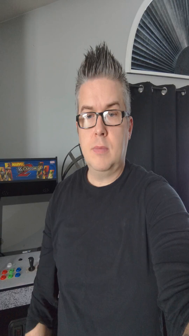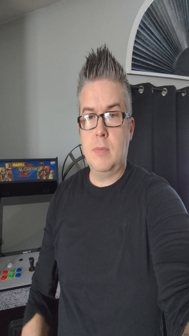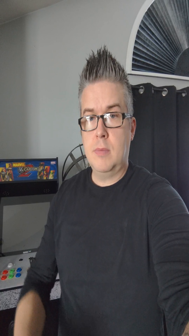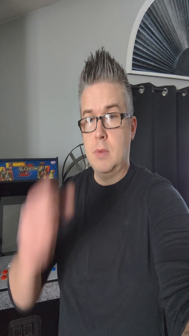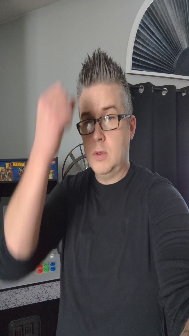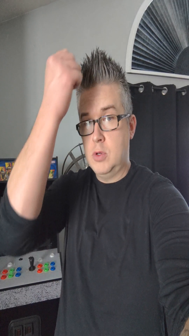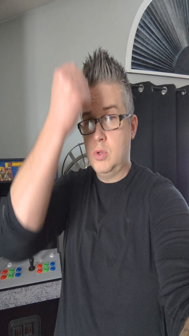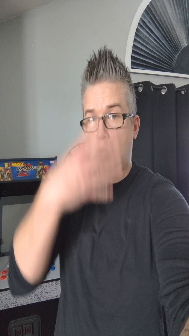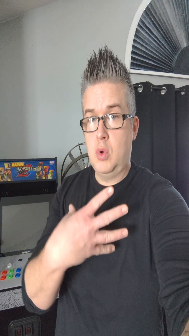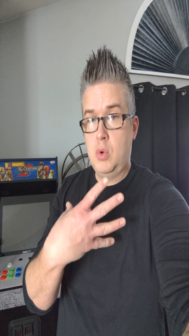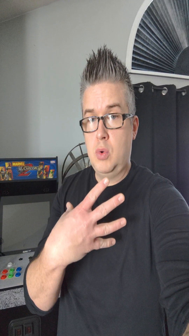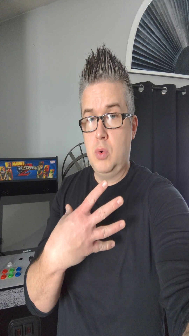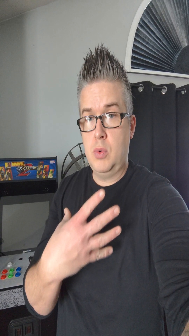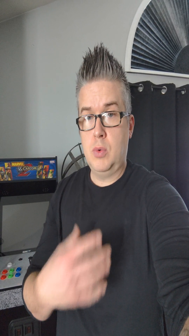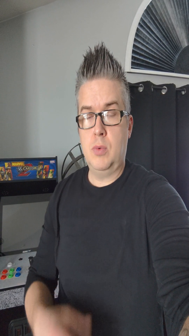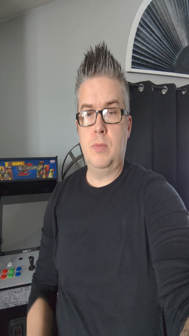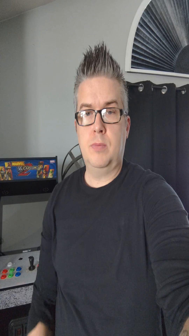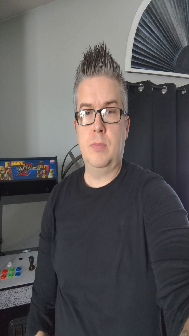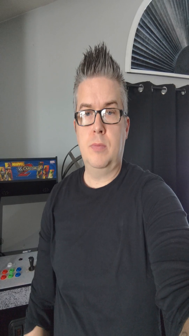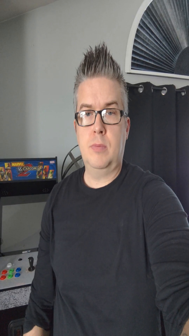shower